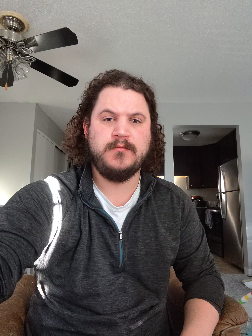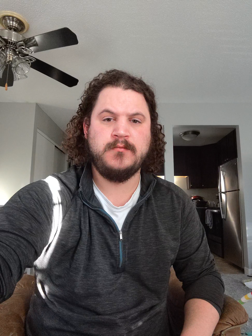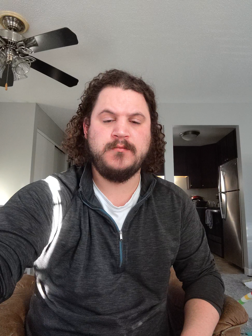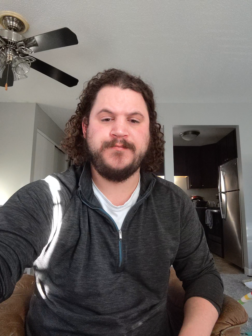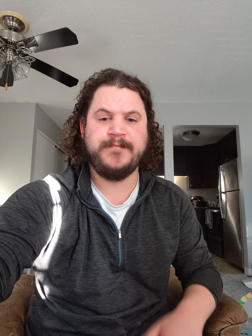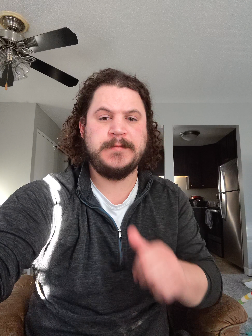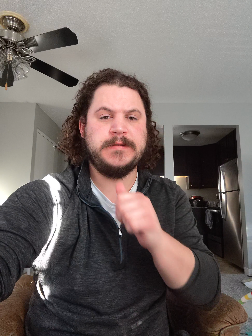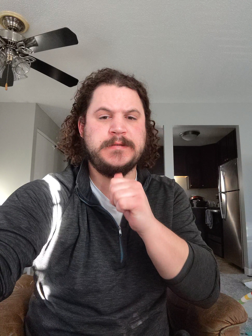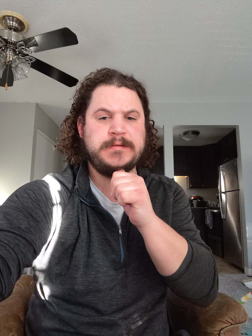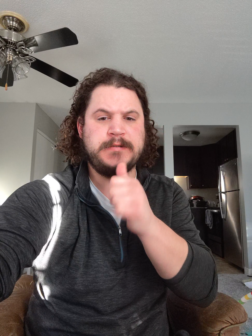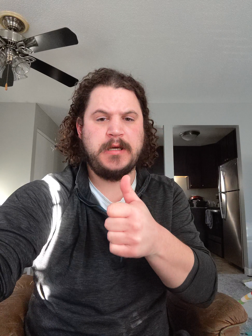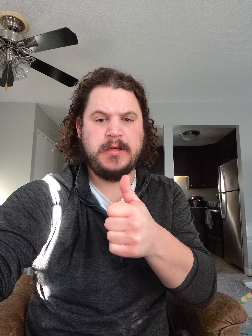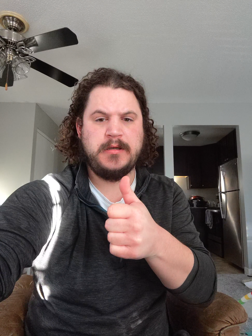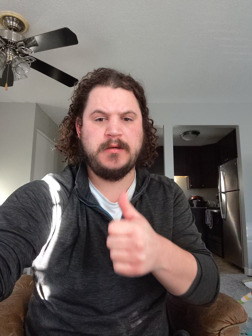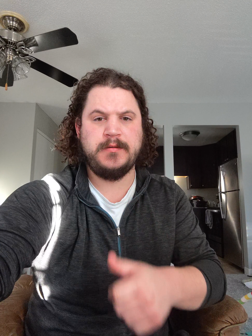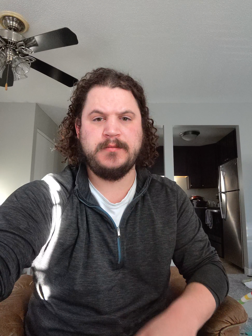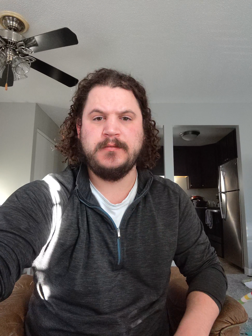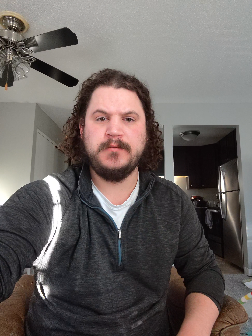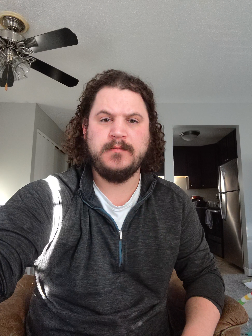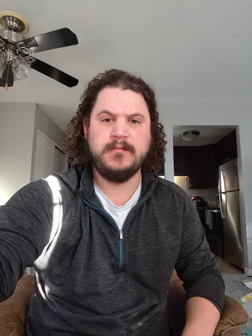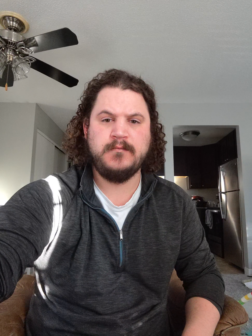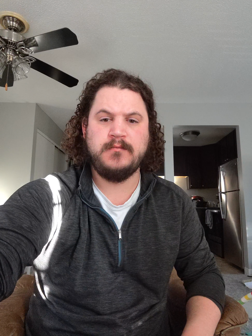not